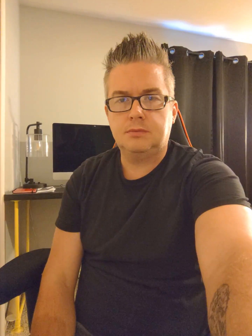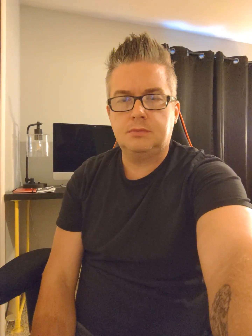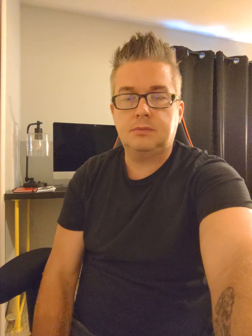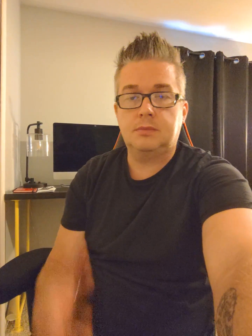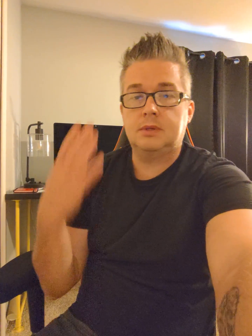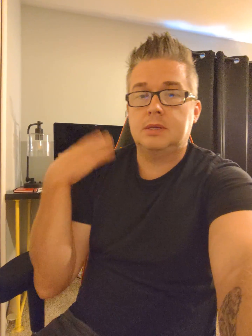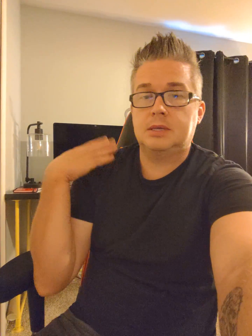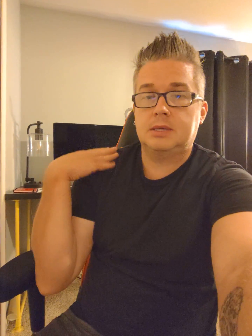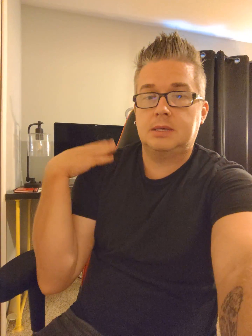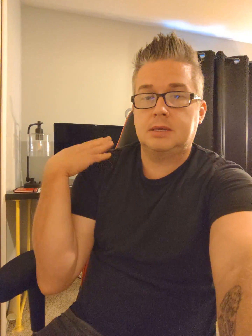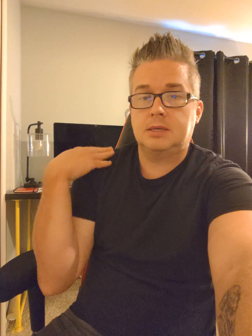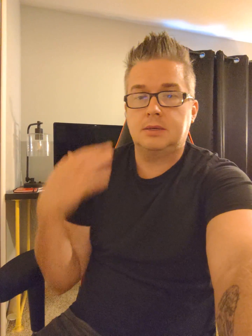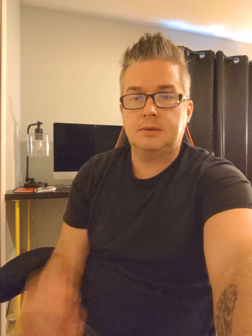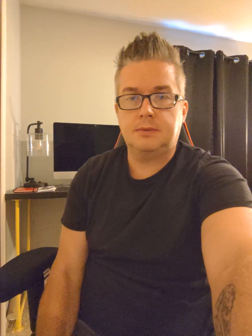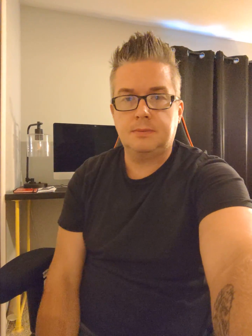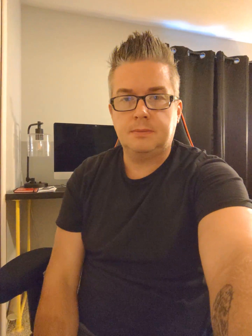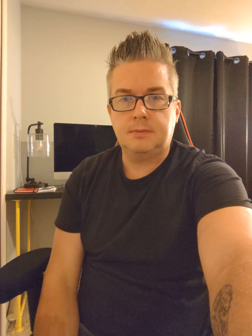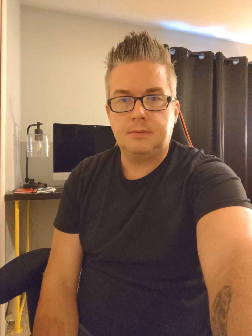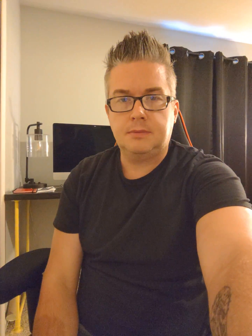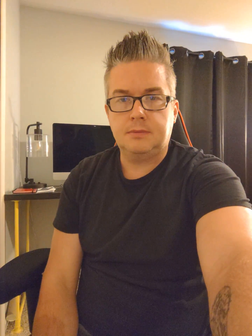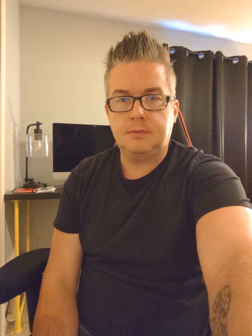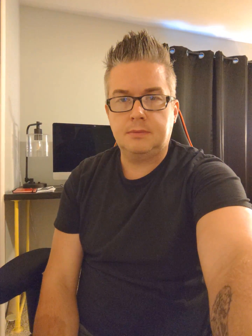shoulder